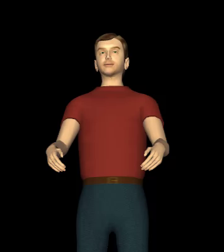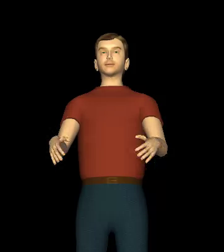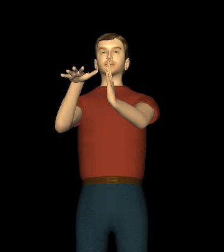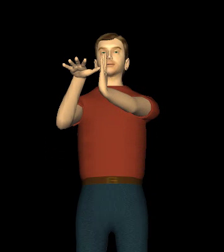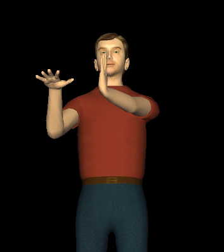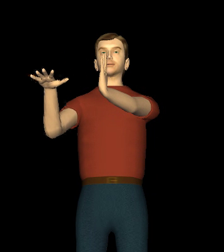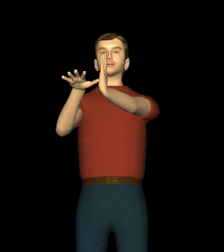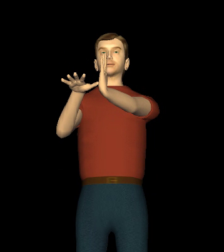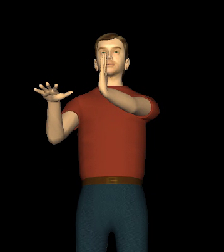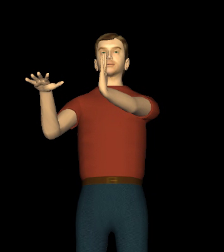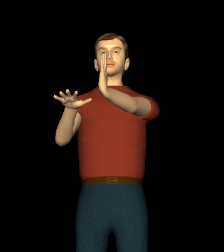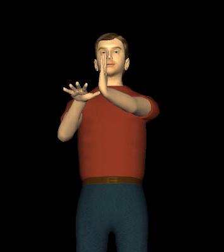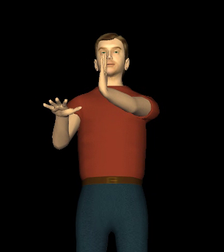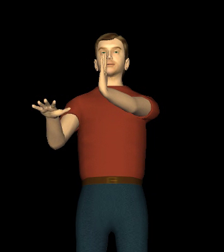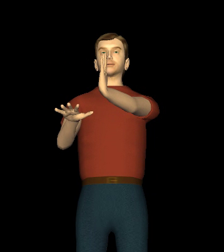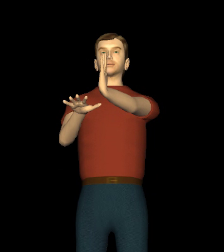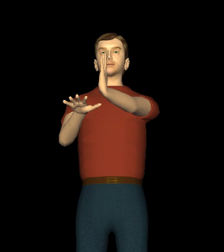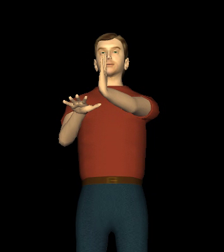خريف